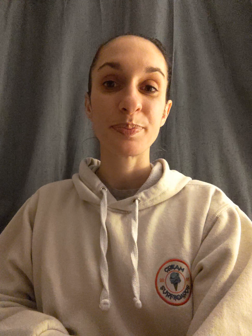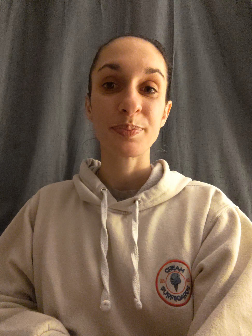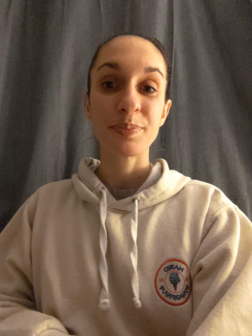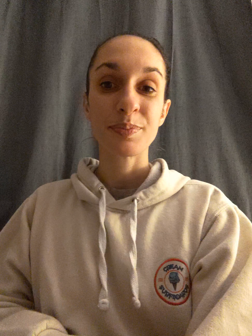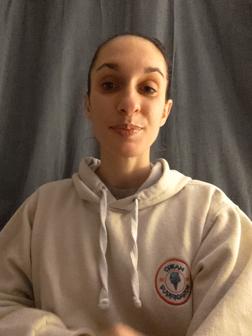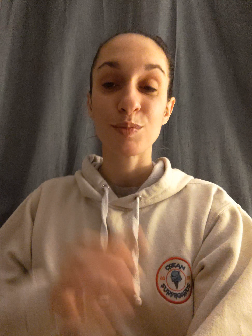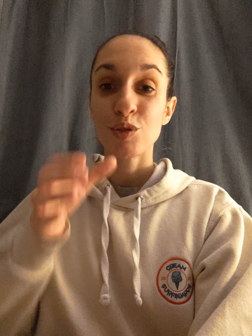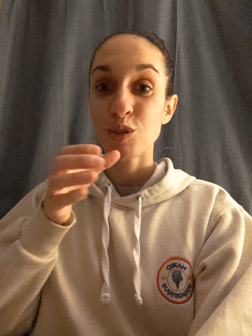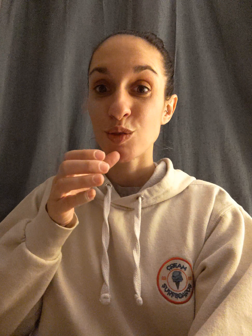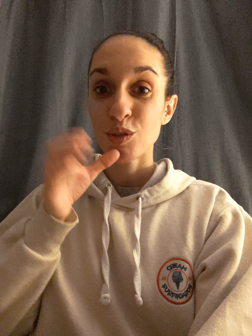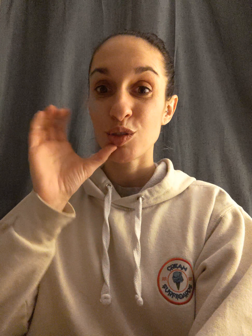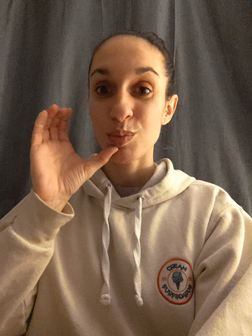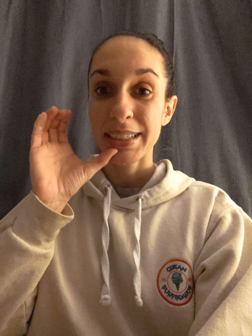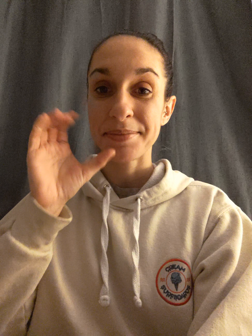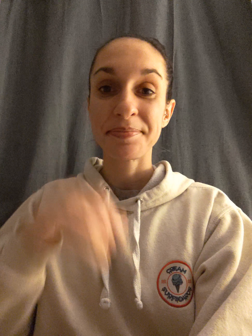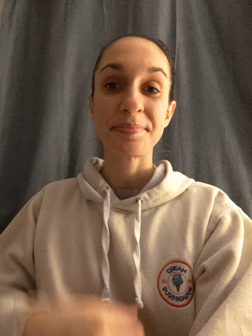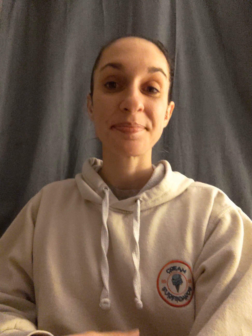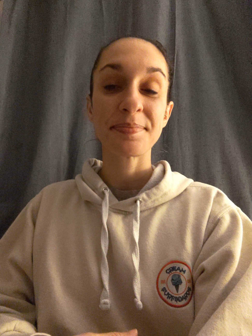drink